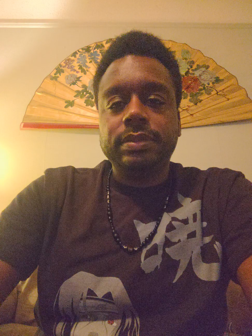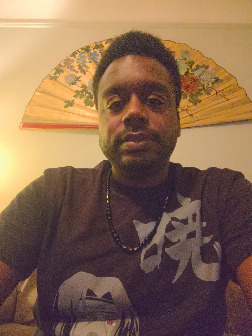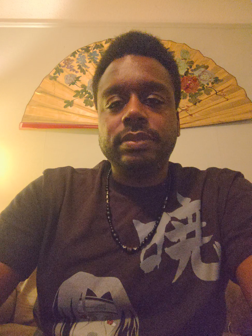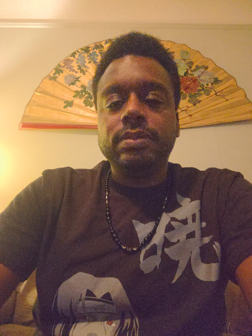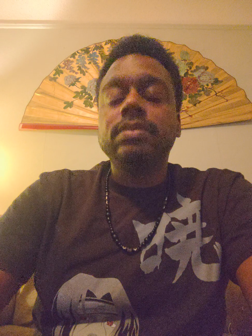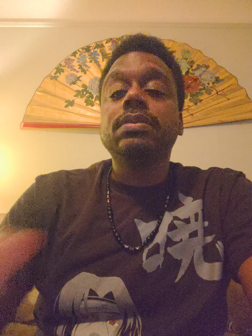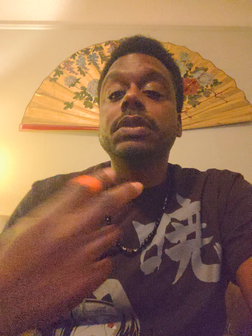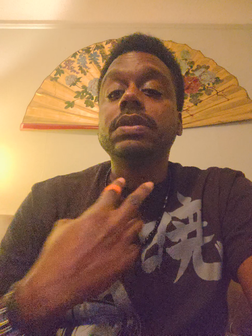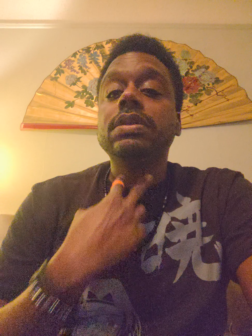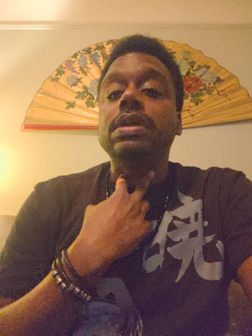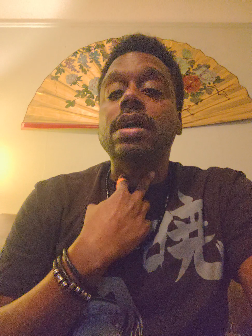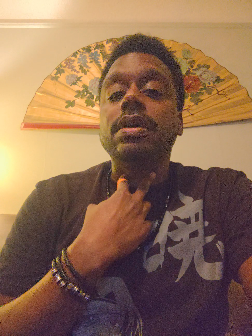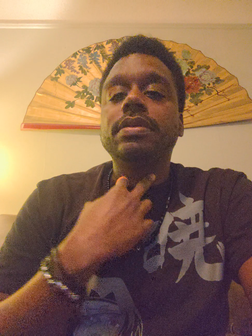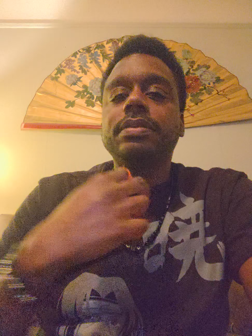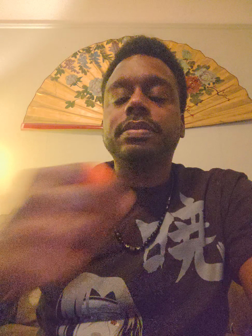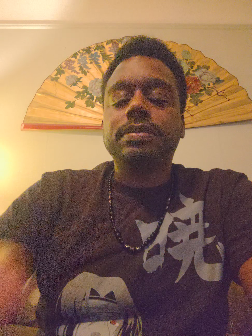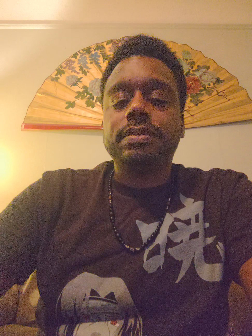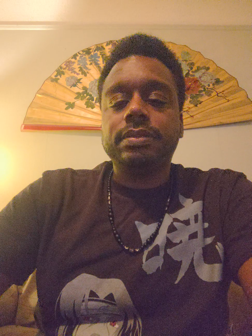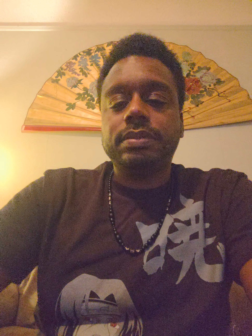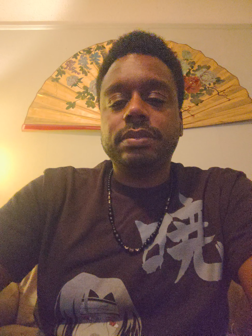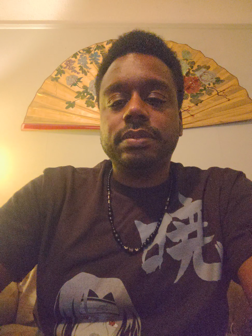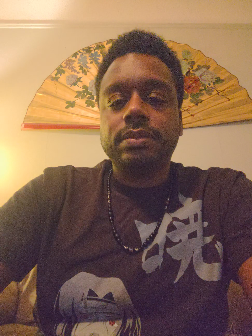stuck